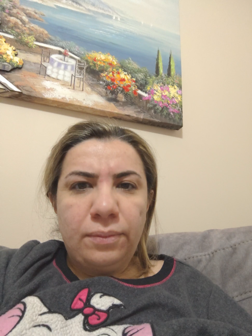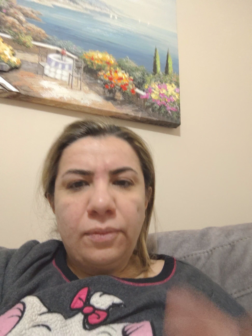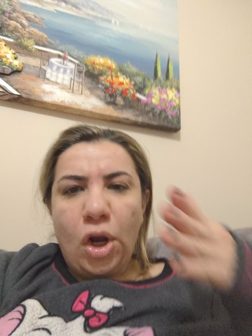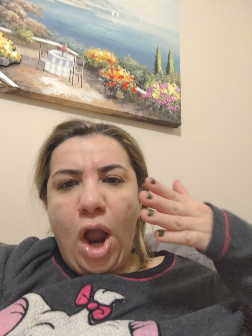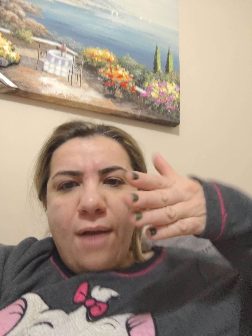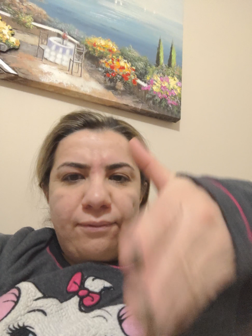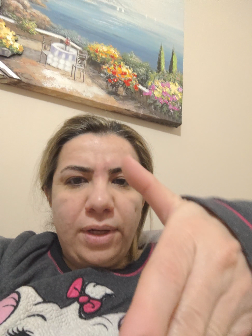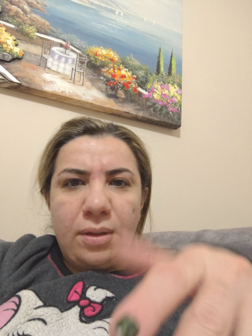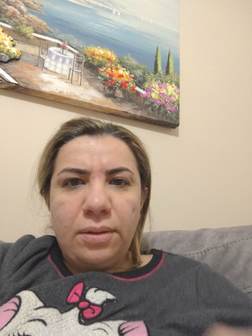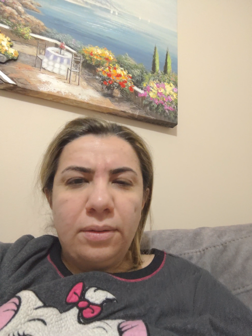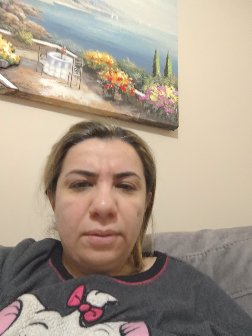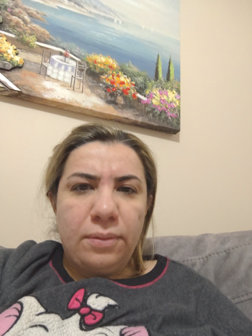after